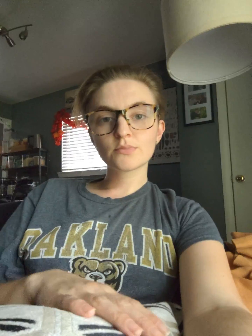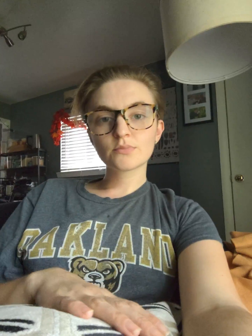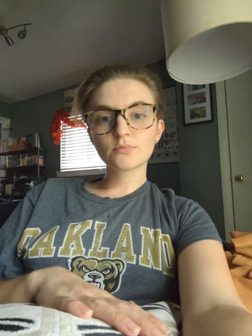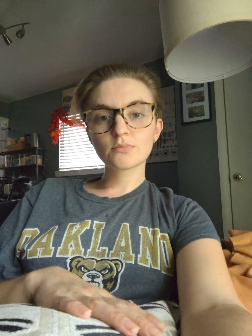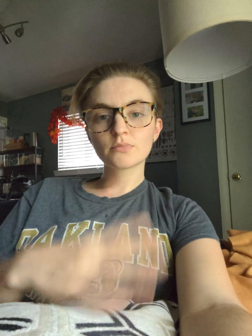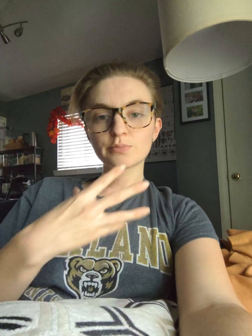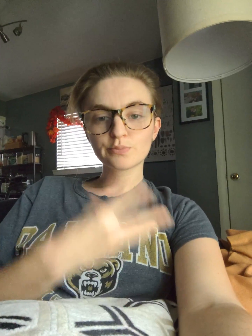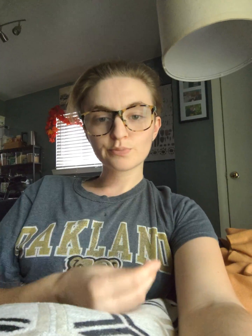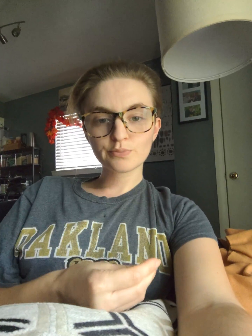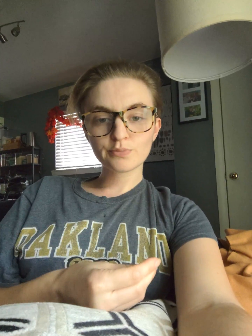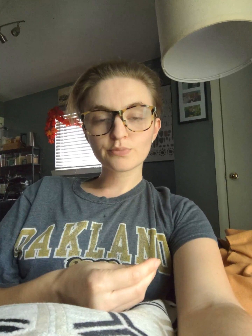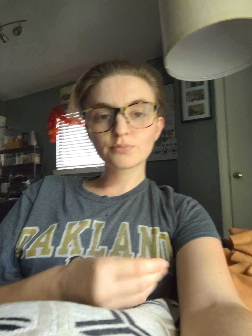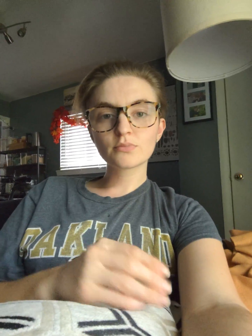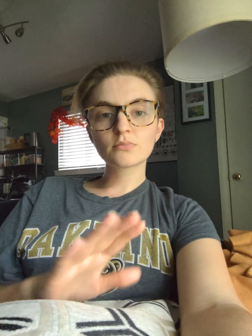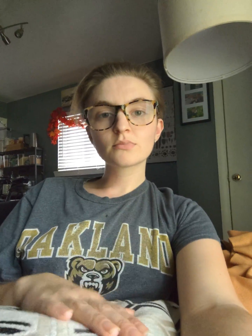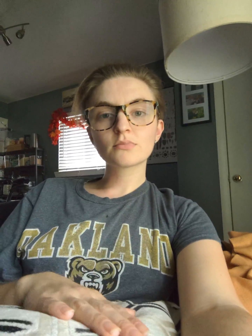poor